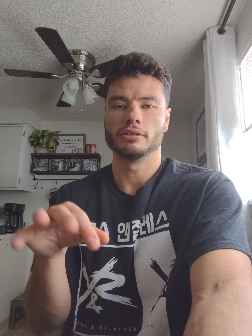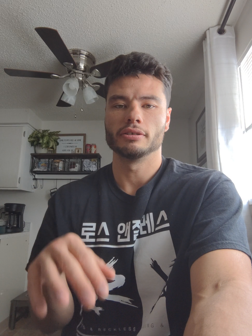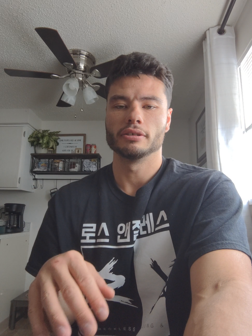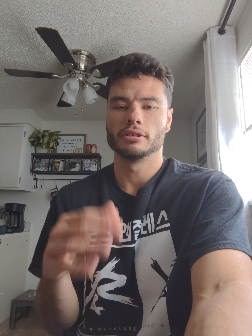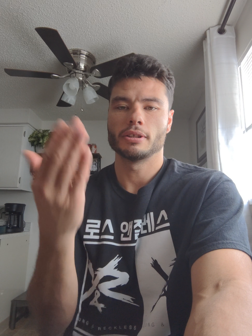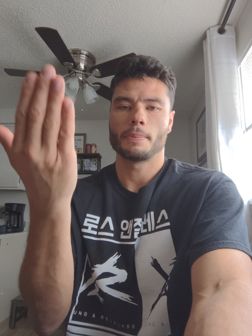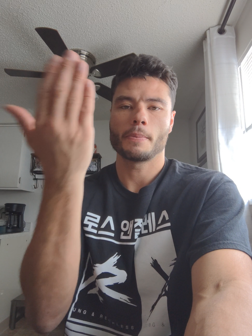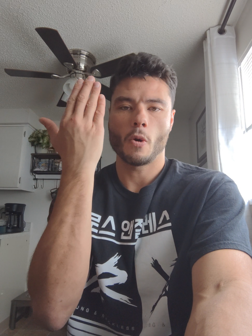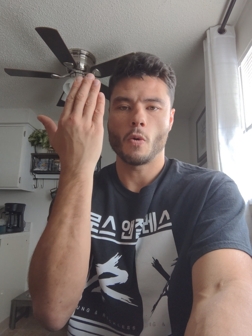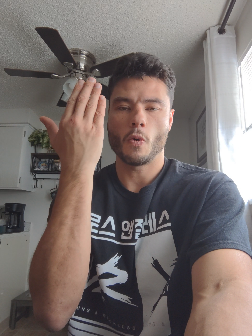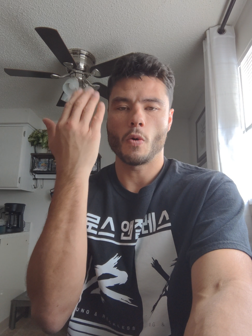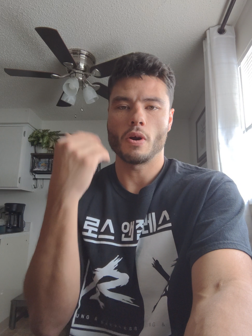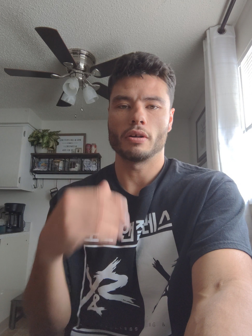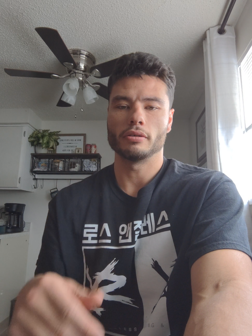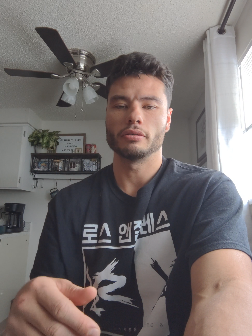morning